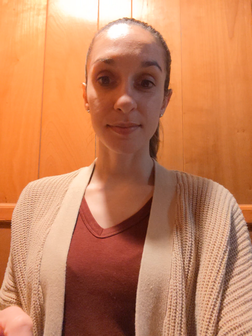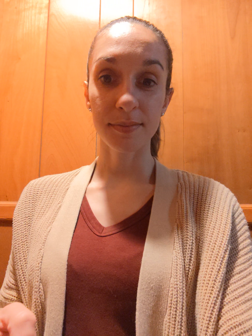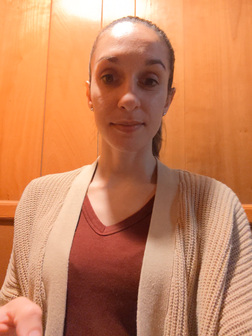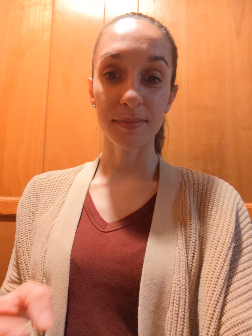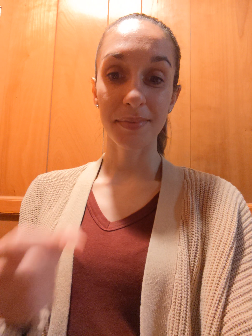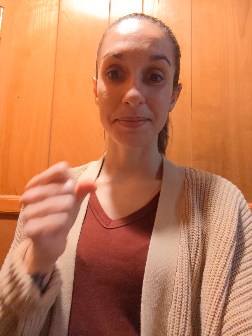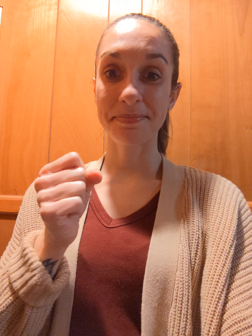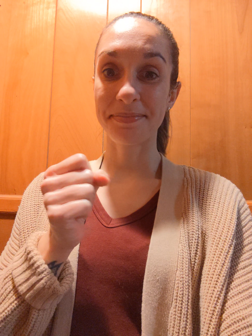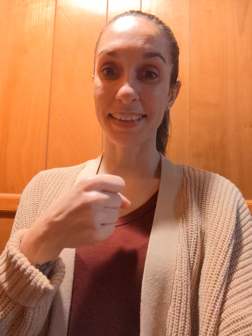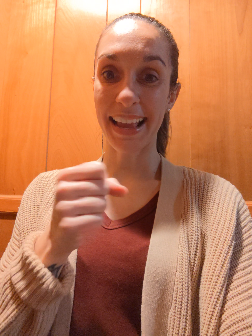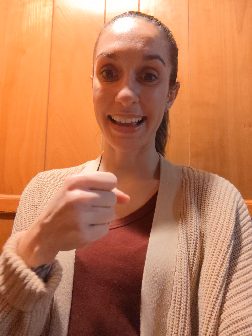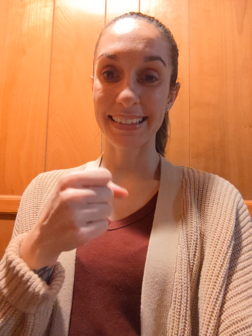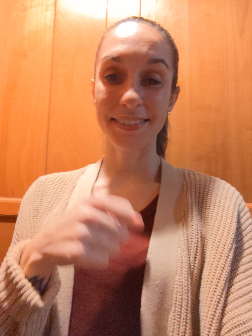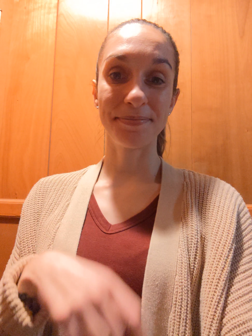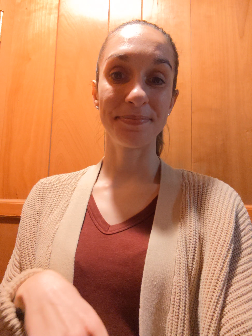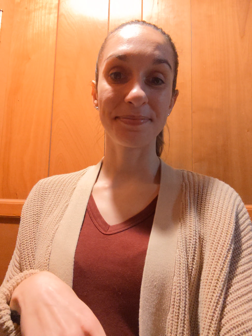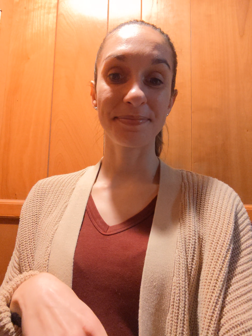make